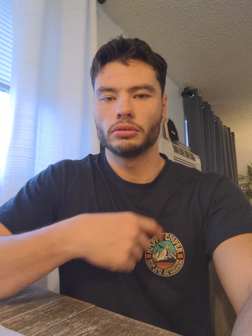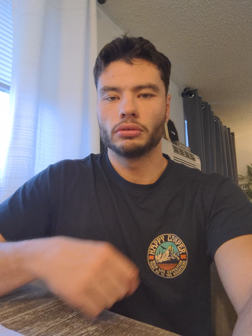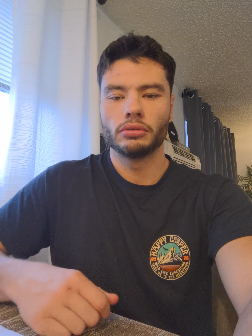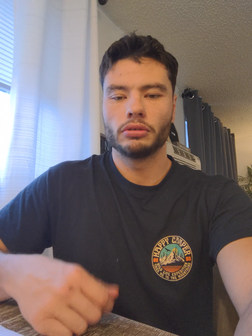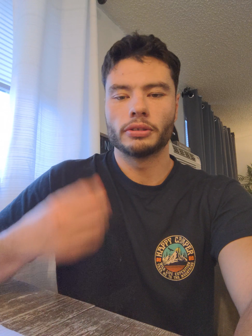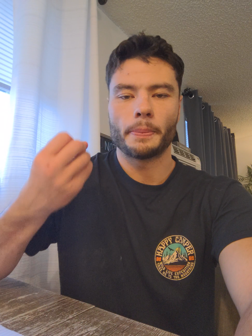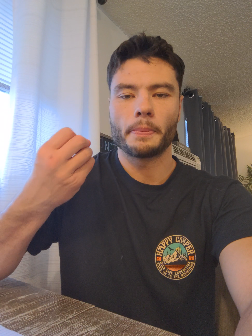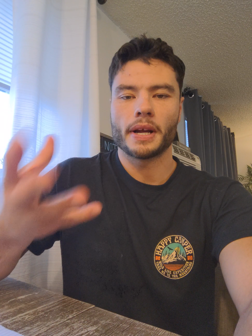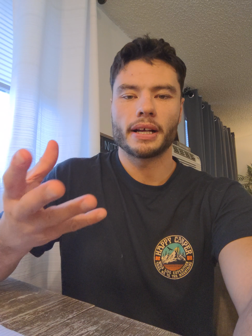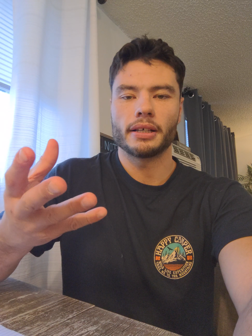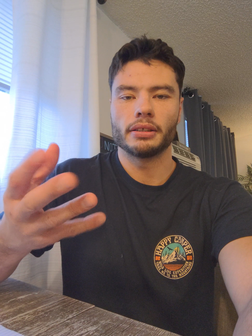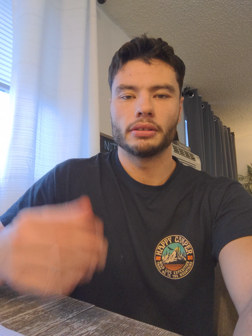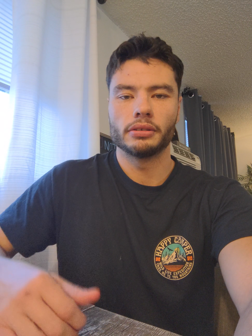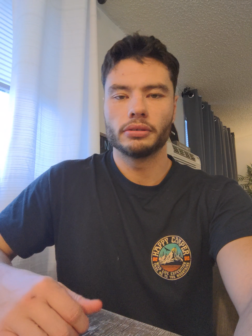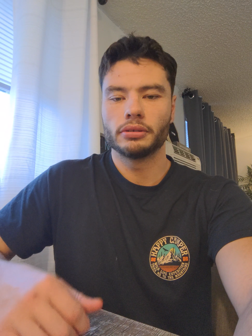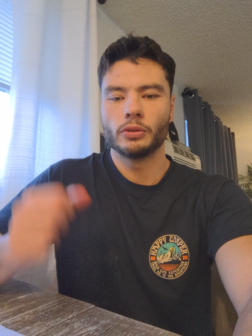many